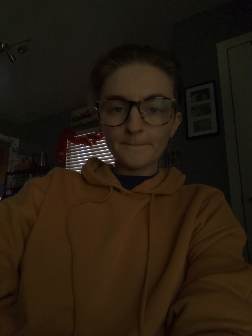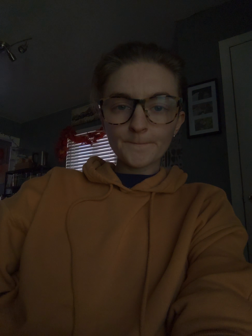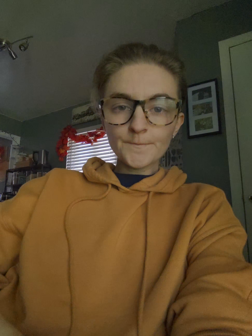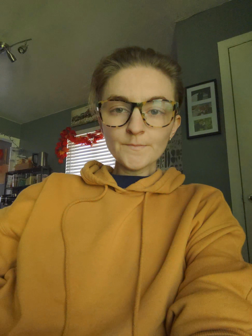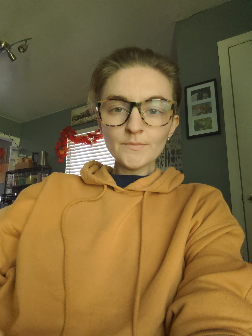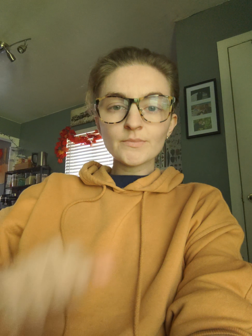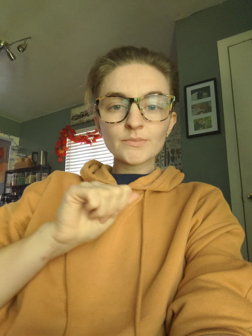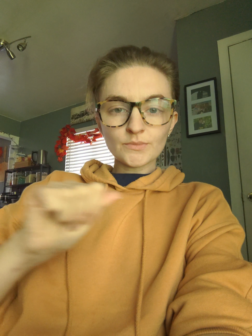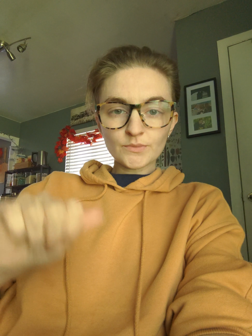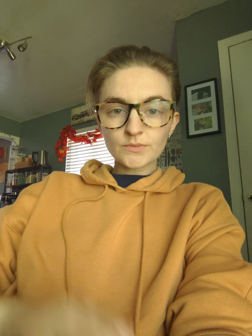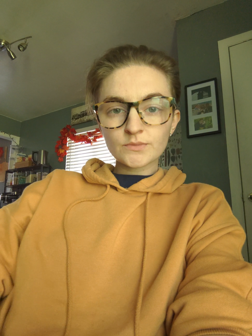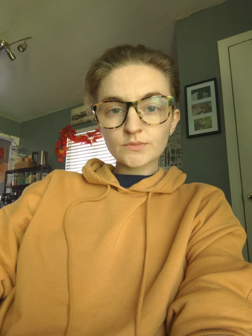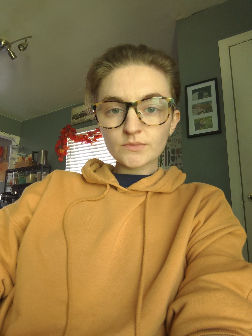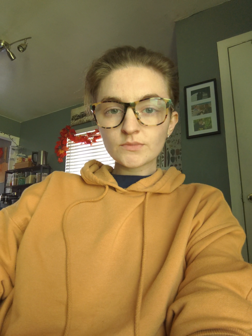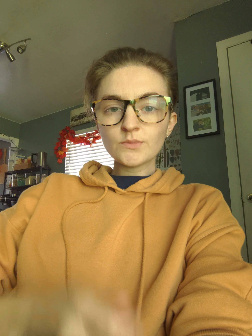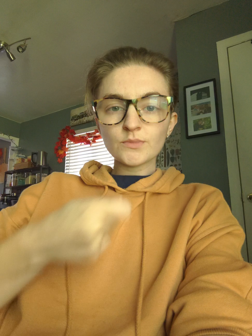a